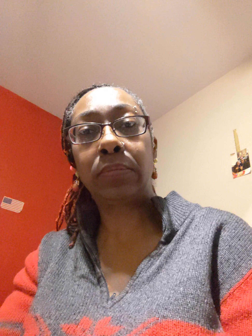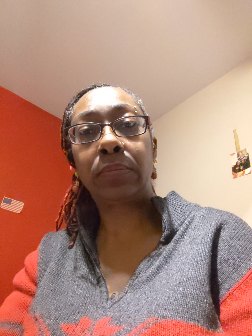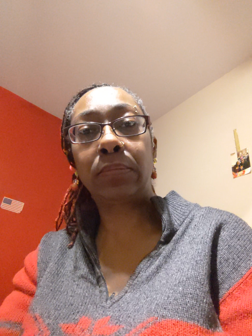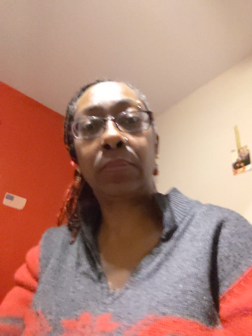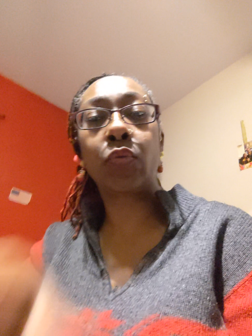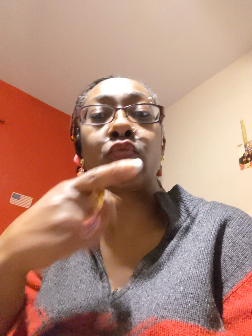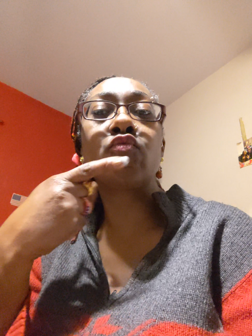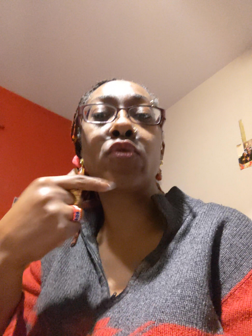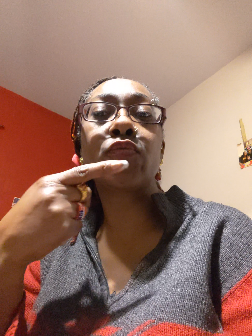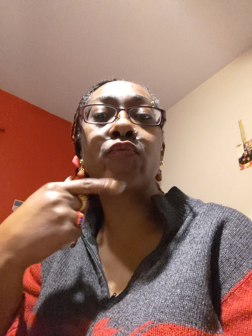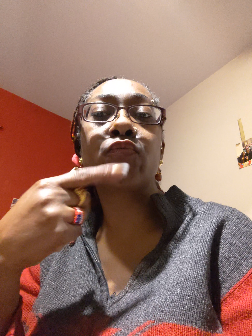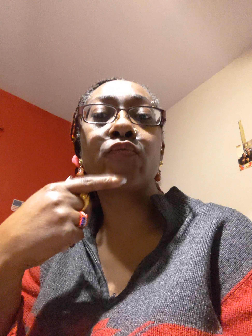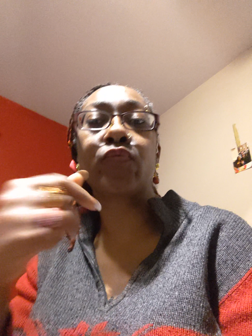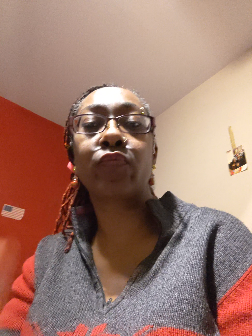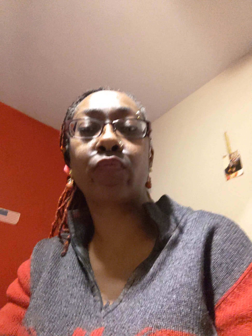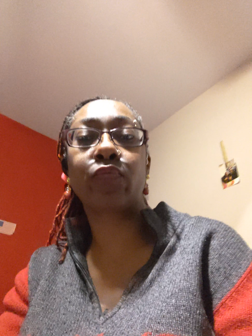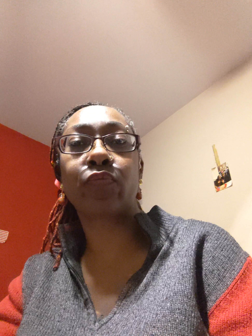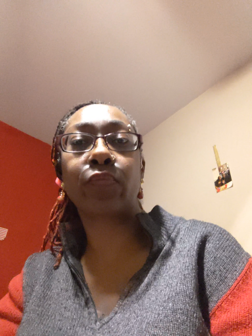red